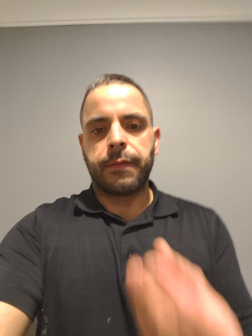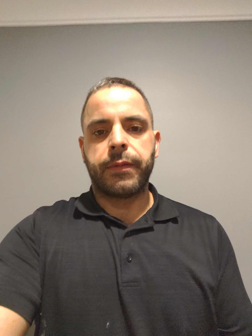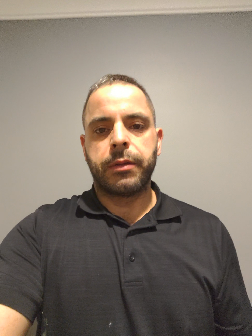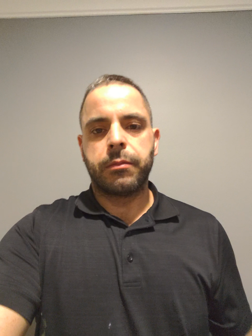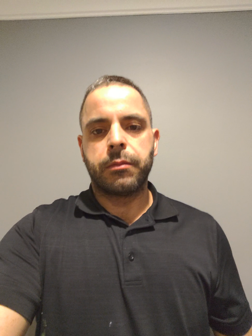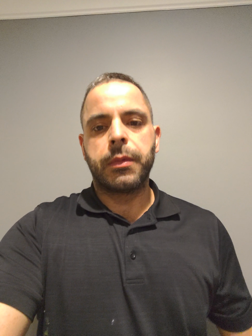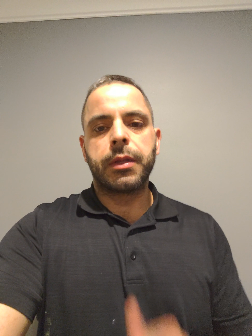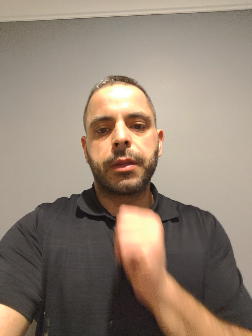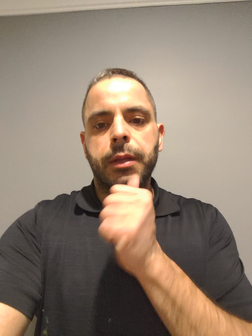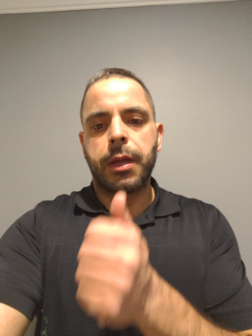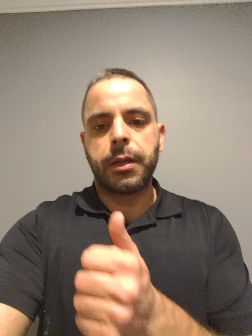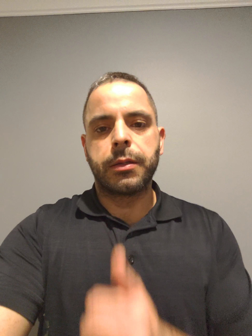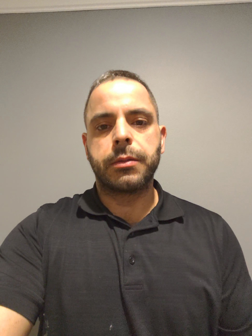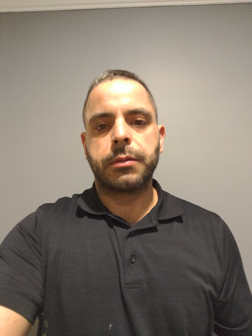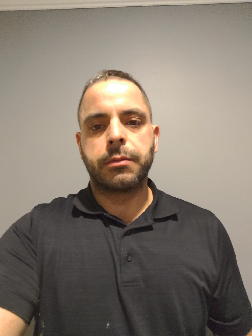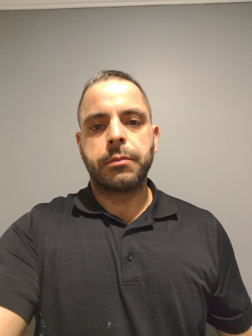not